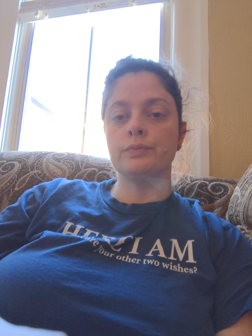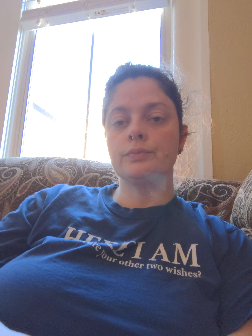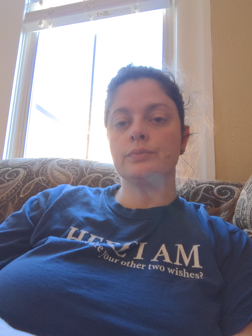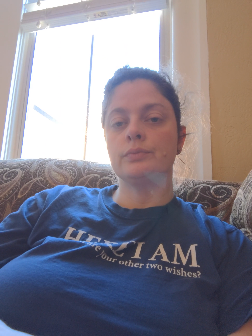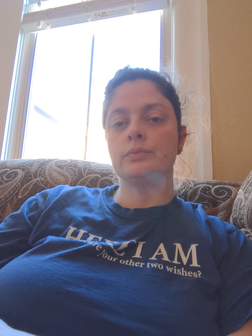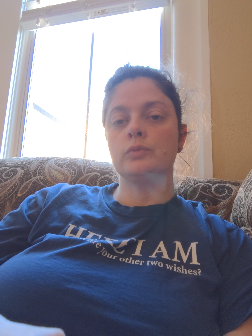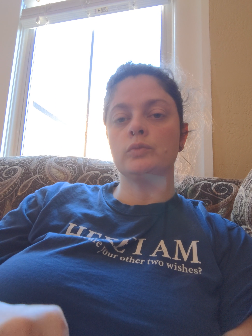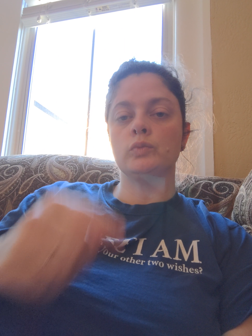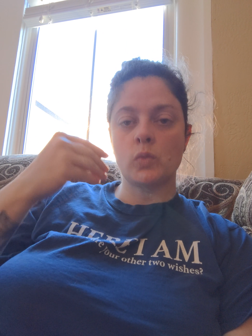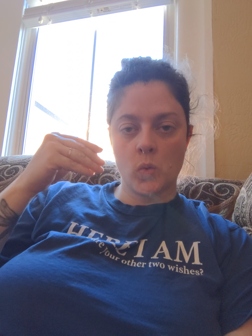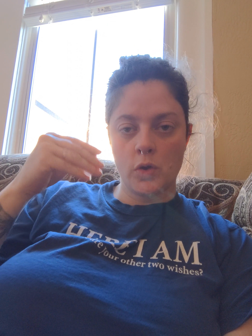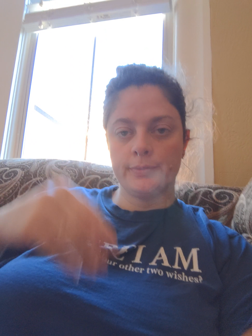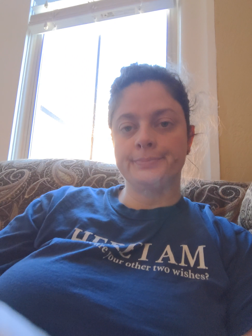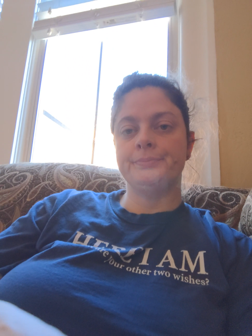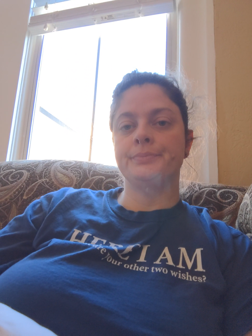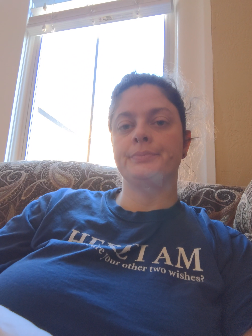store